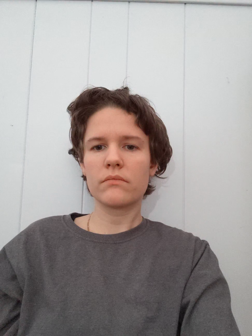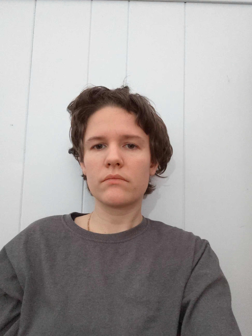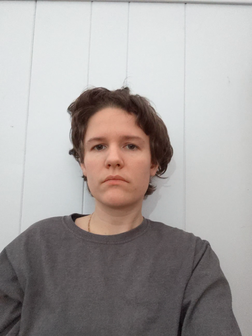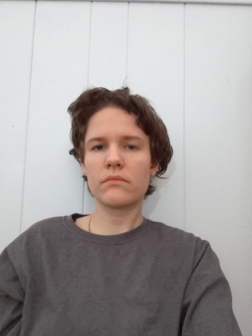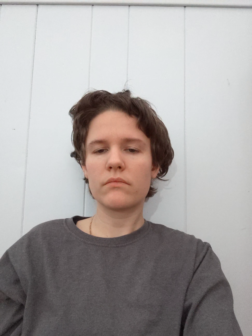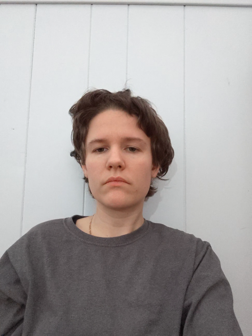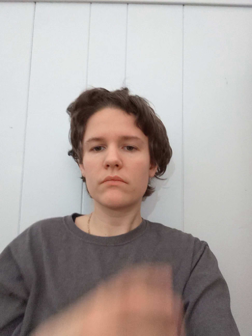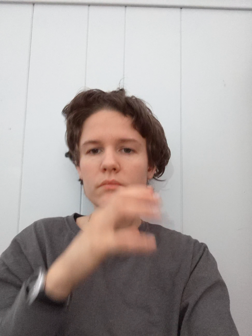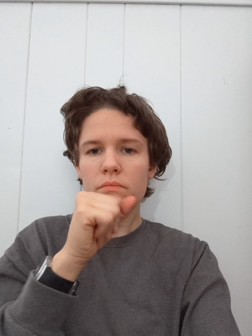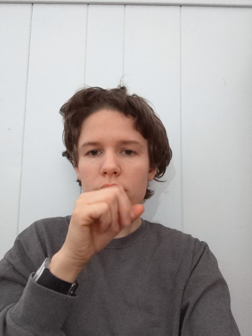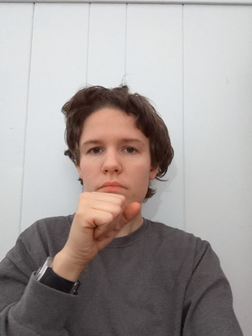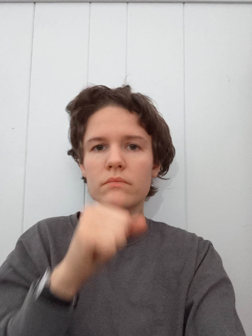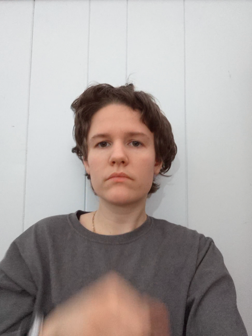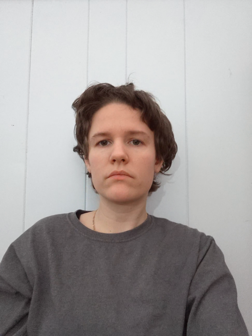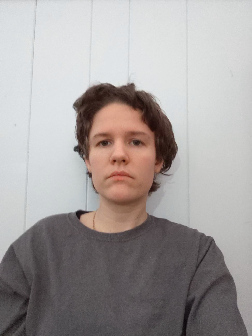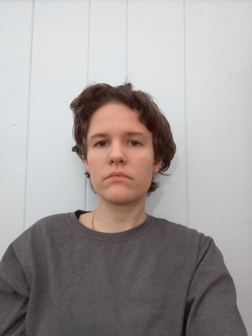orange